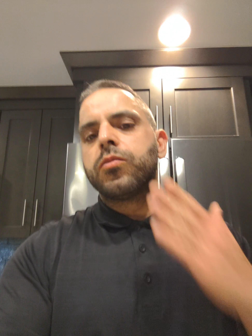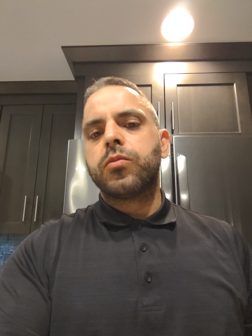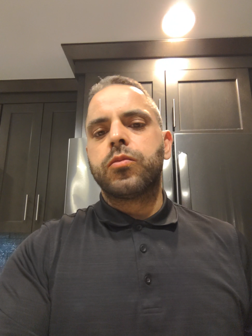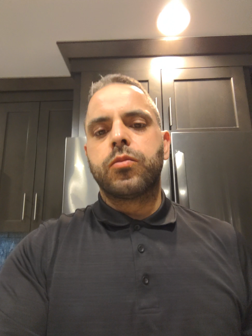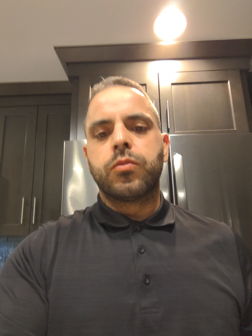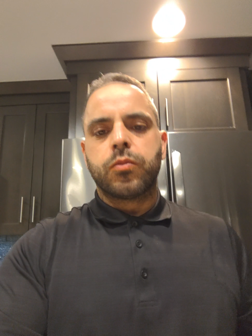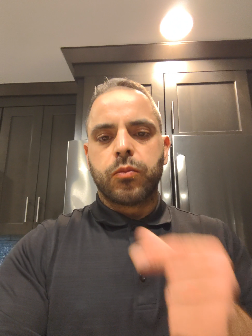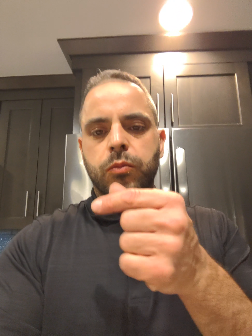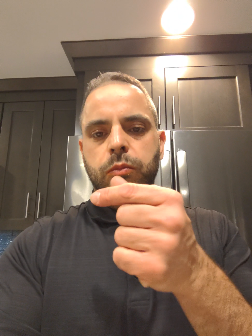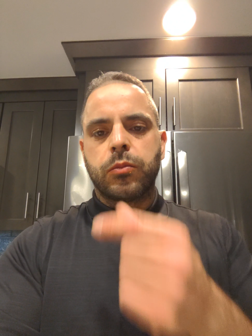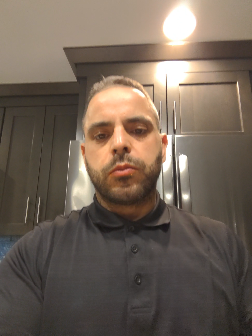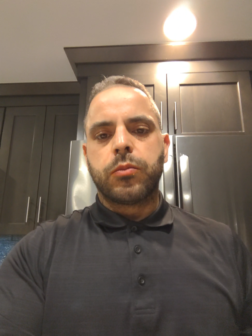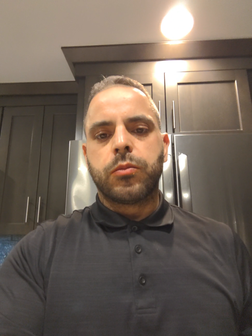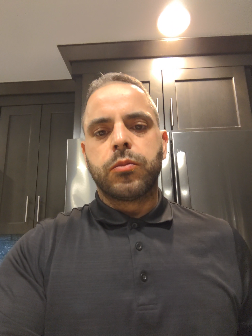green